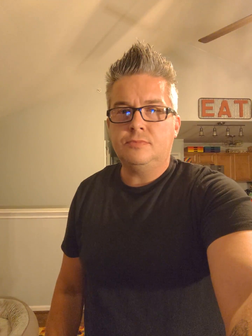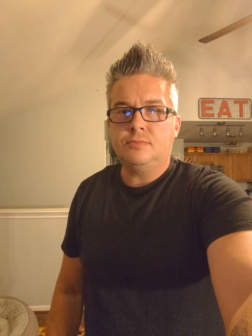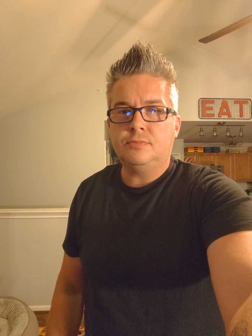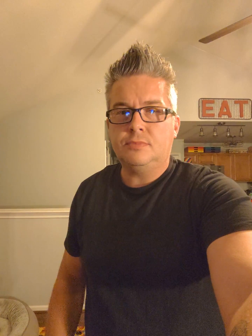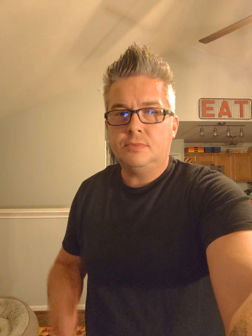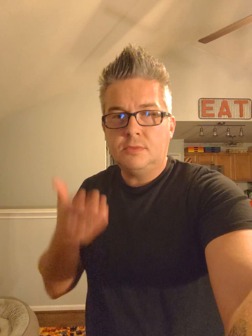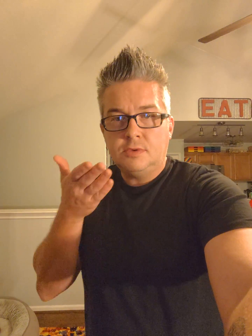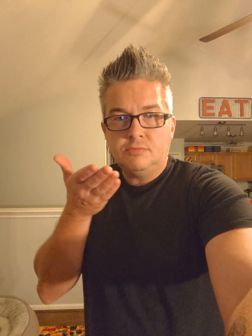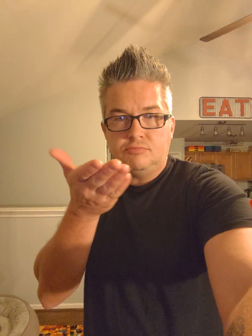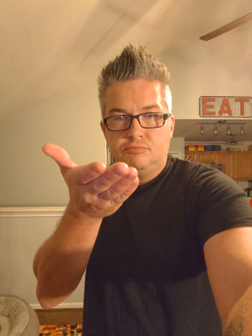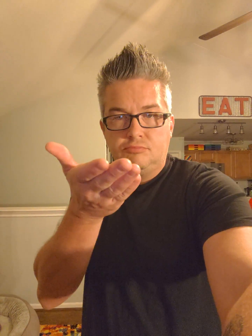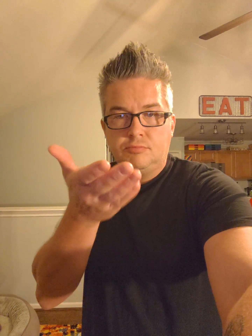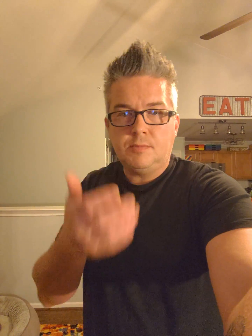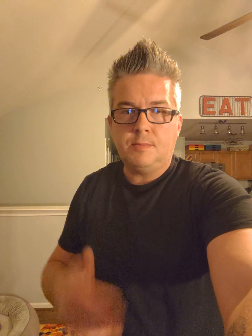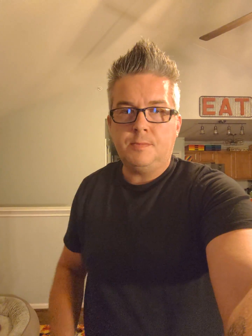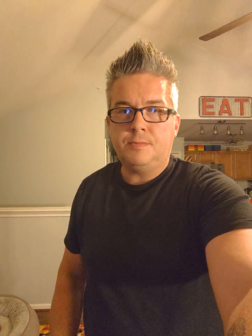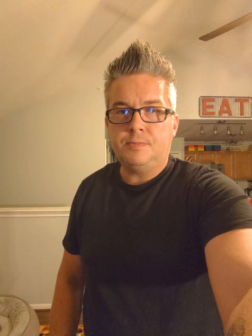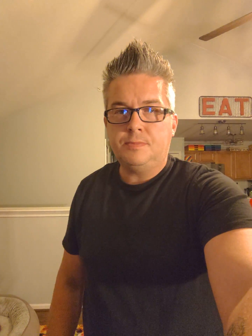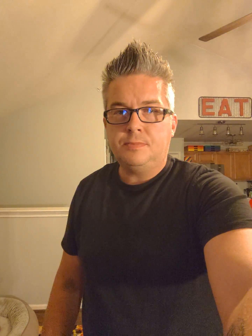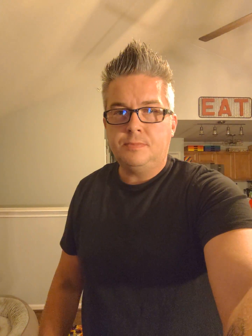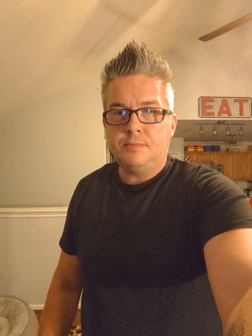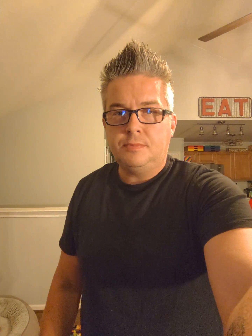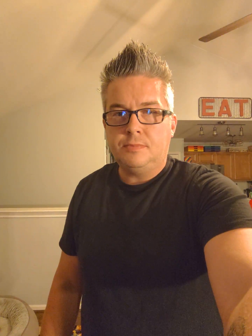oven